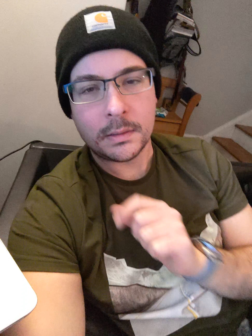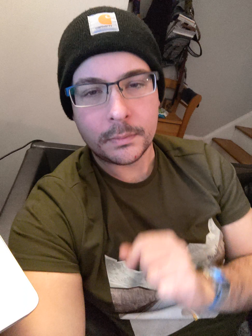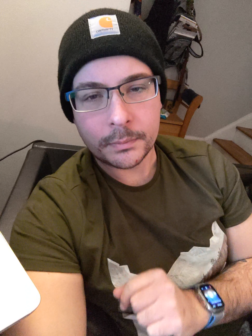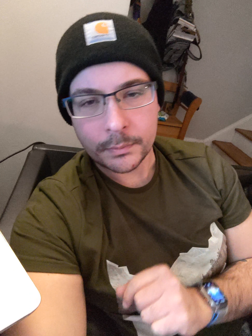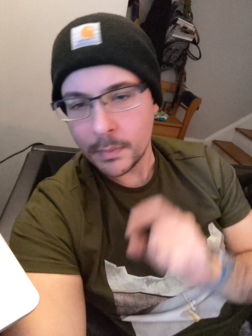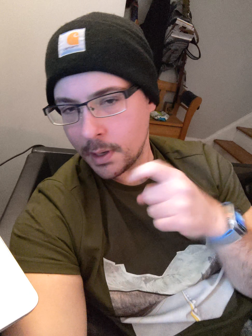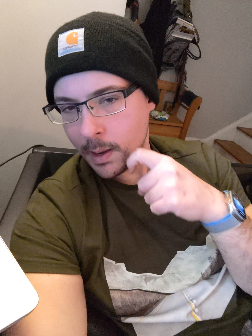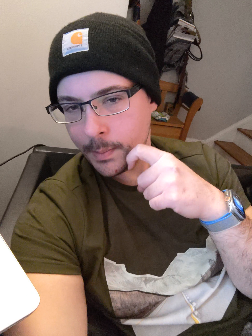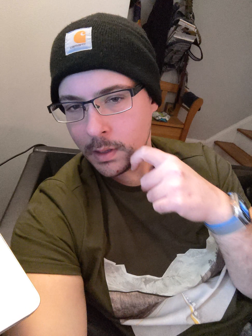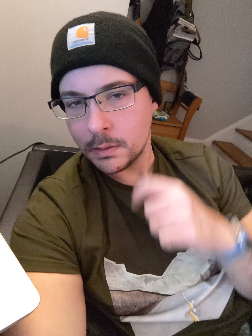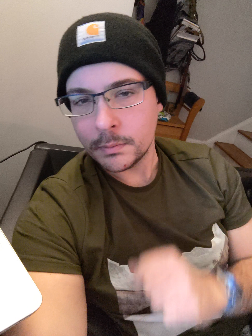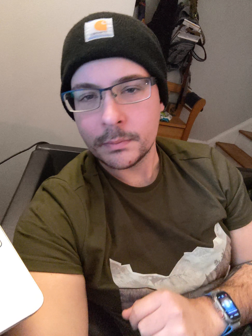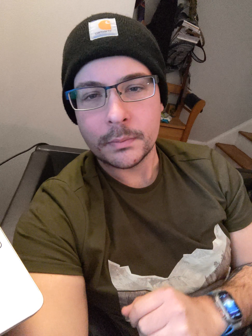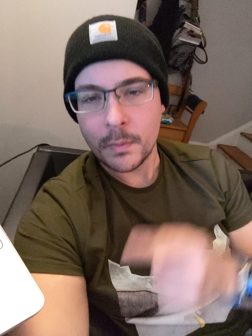apple